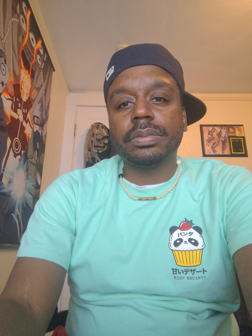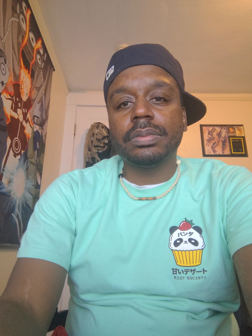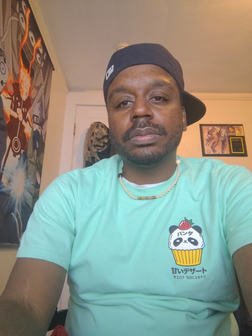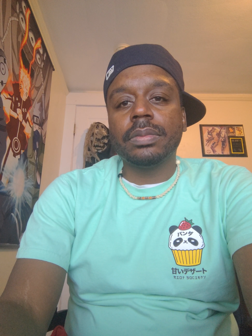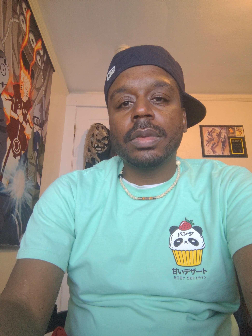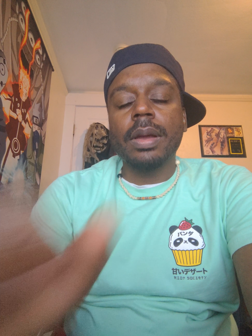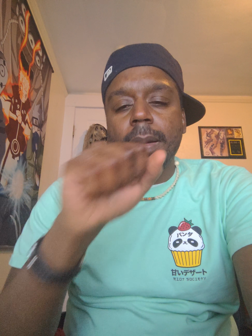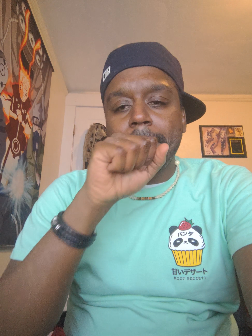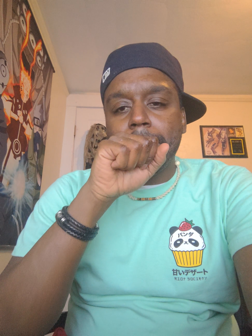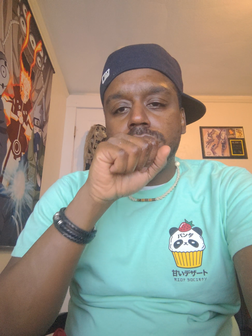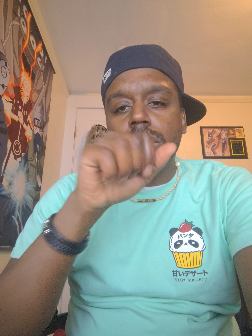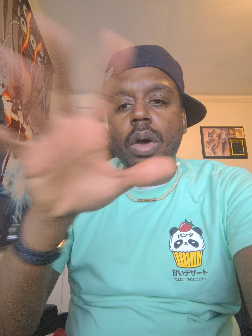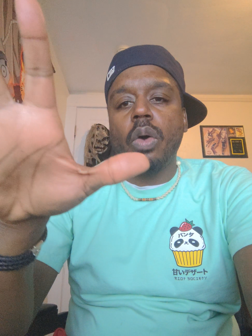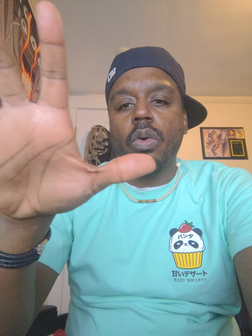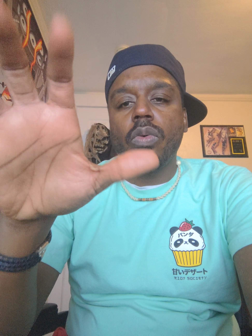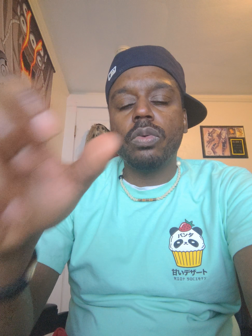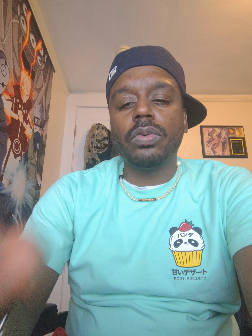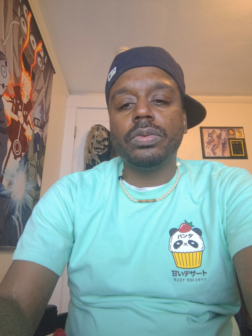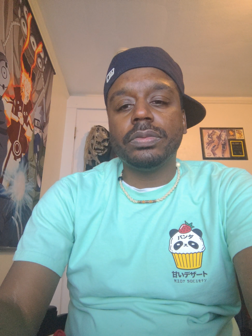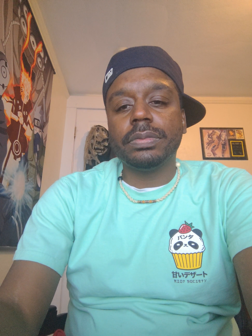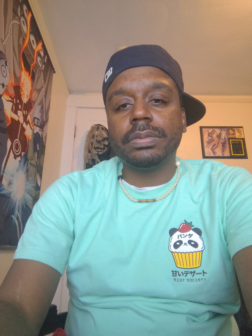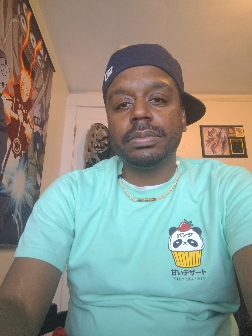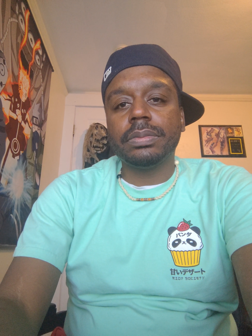blow